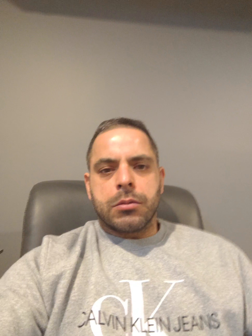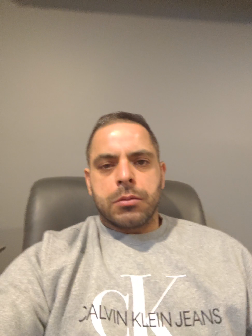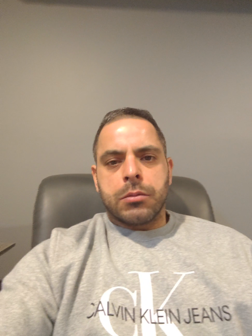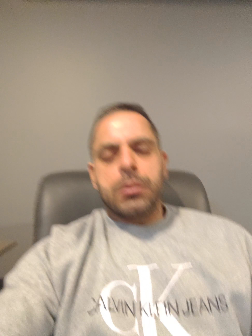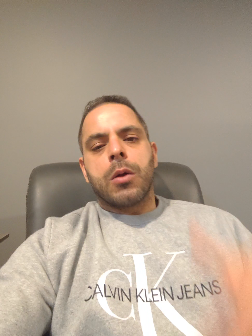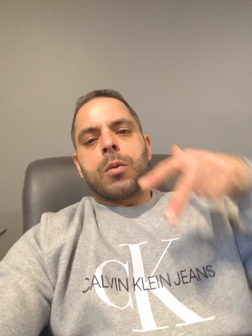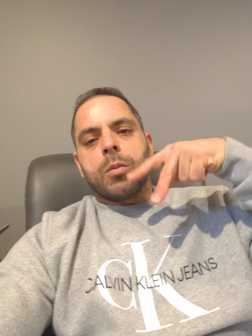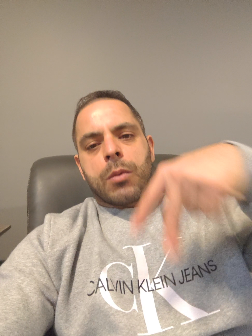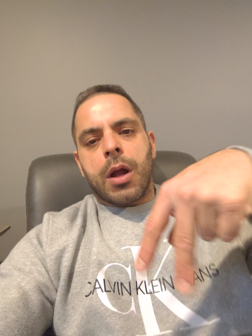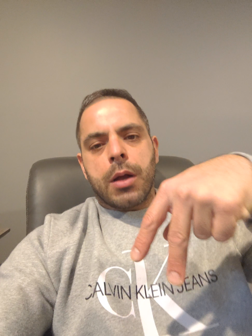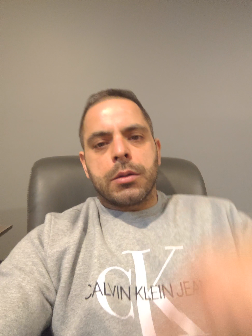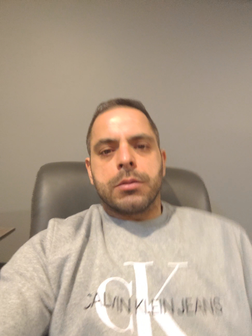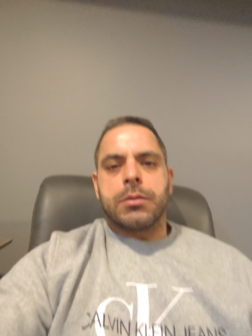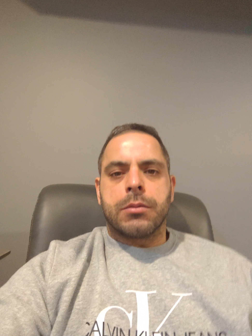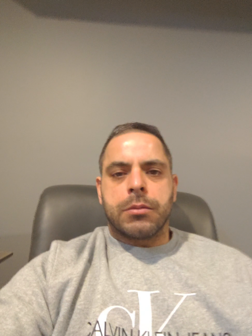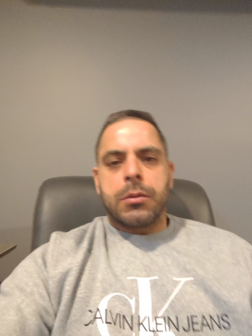ride